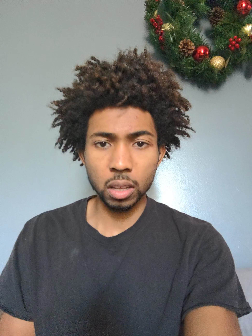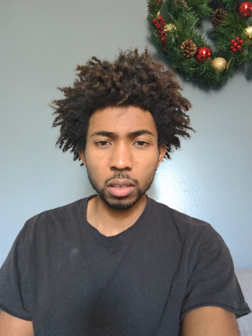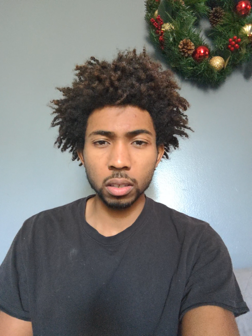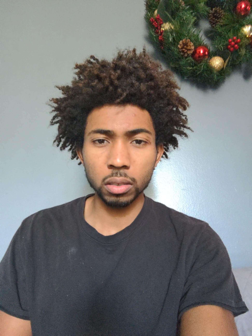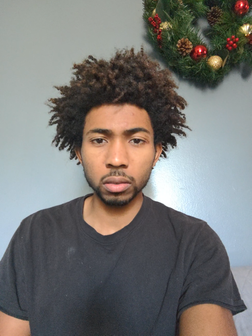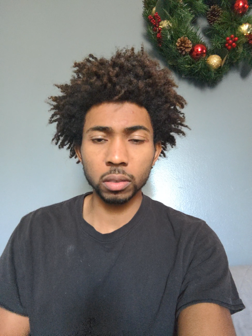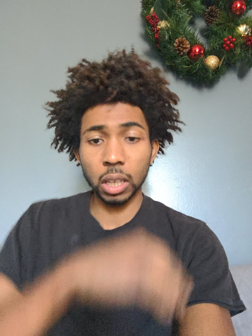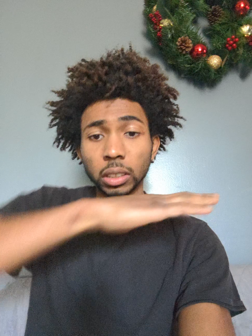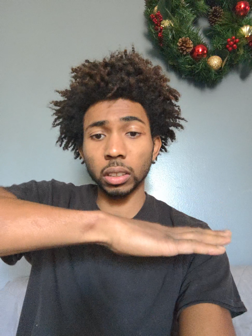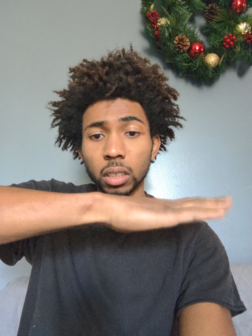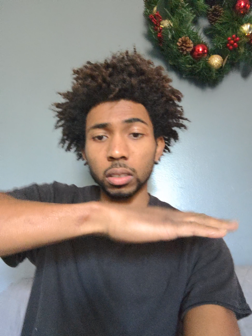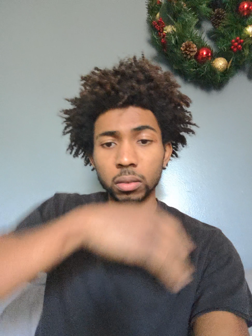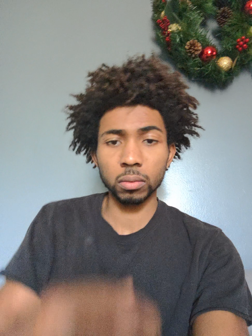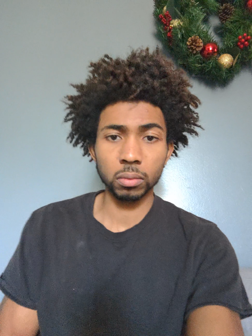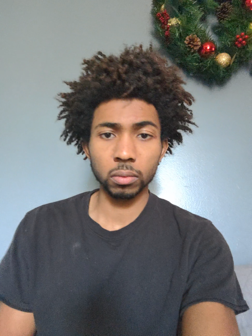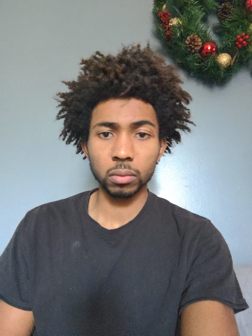table